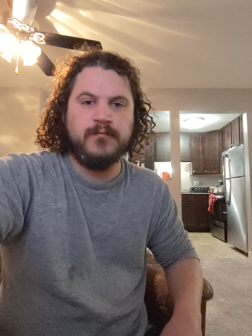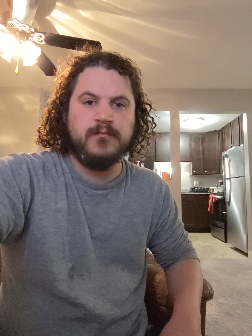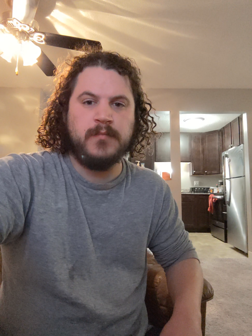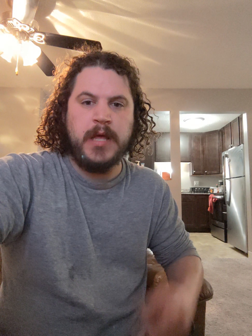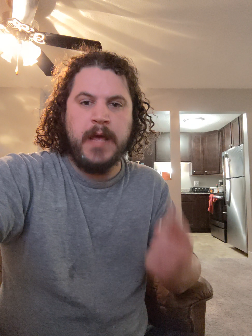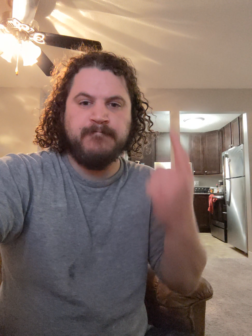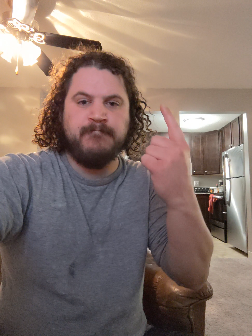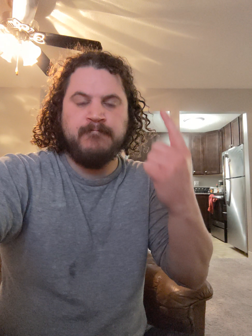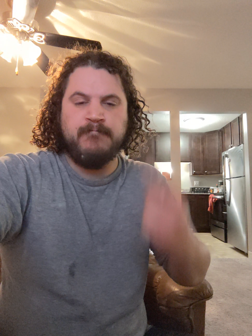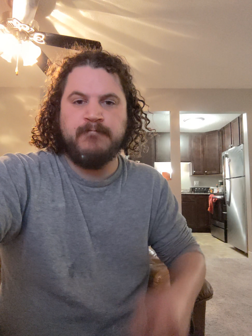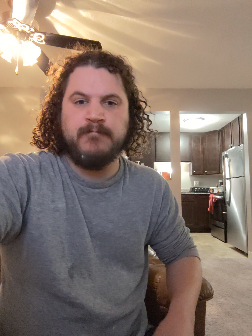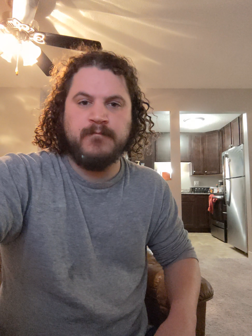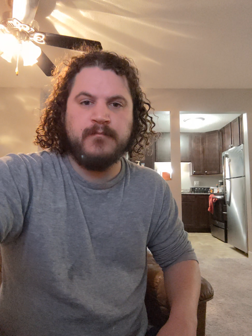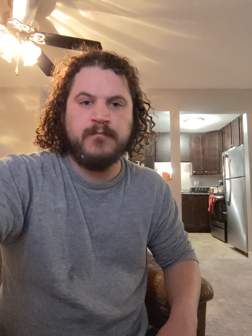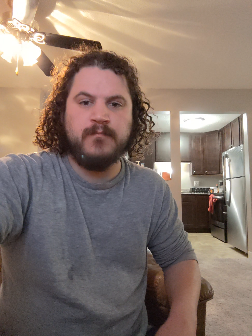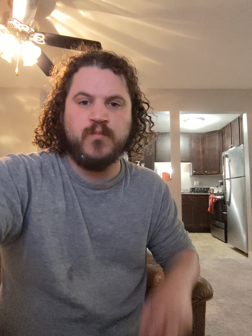up